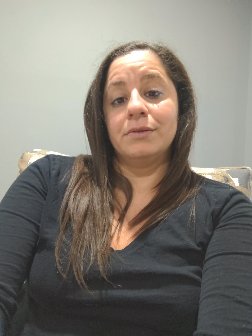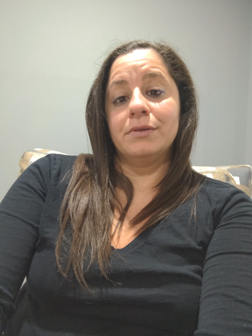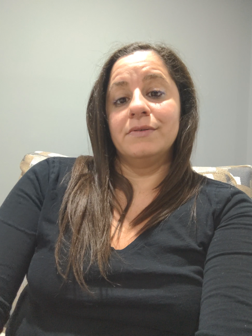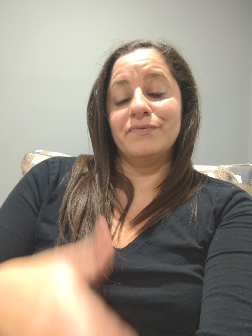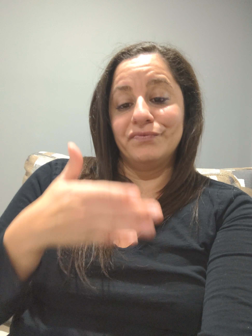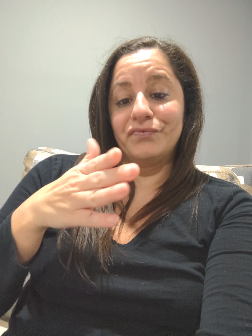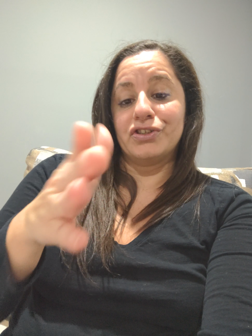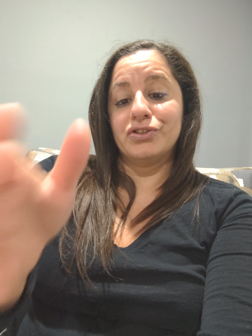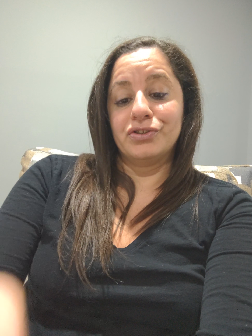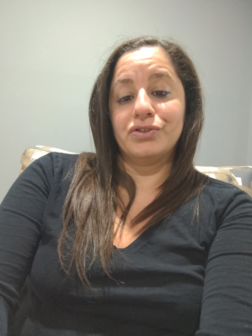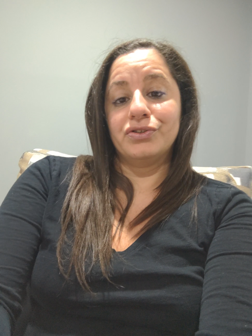fish